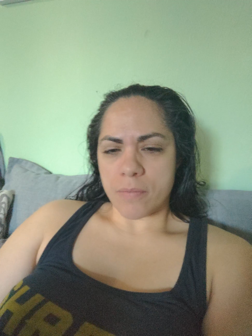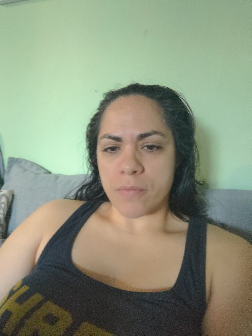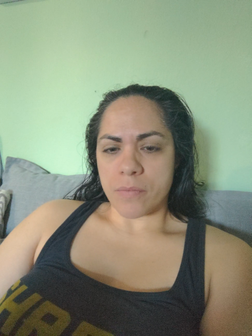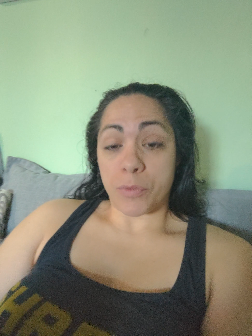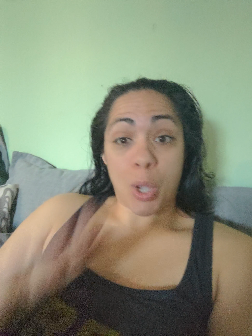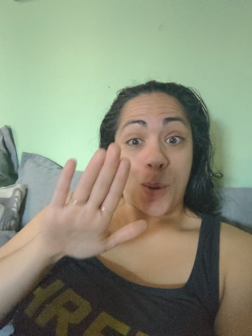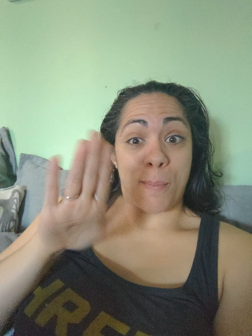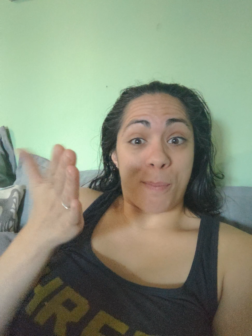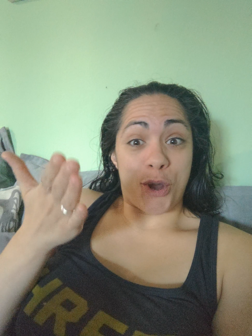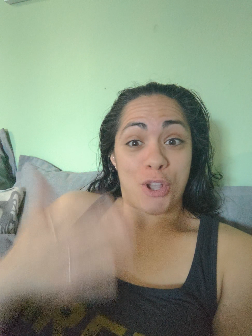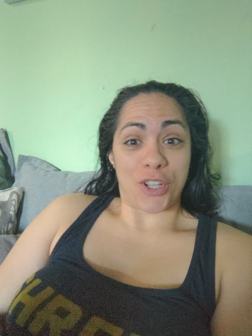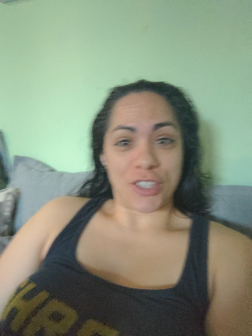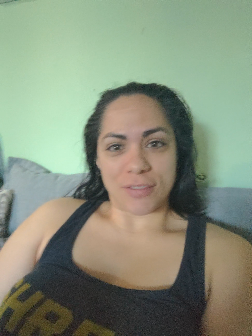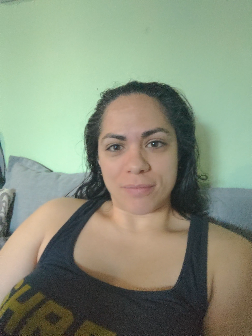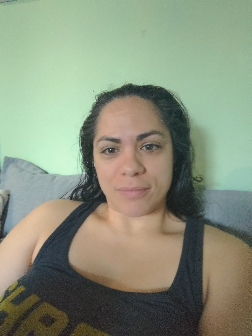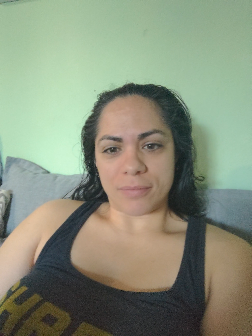book